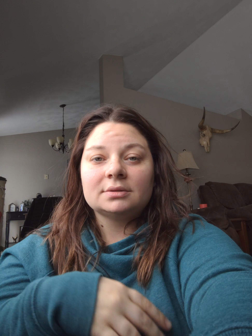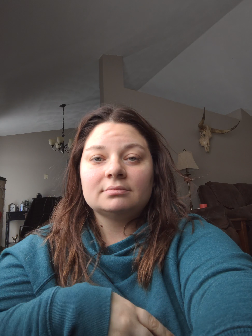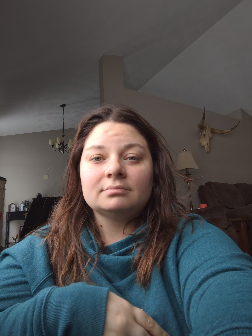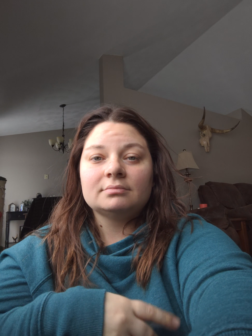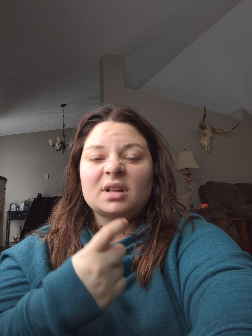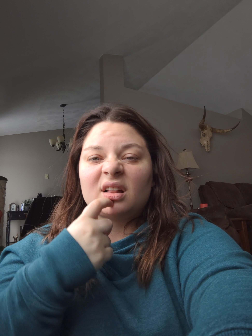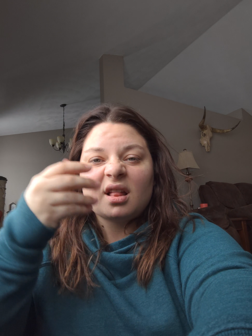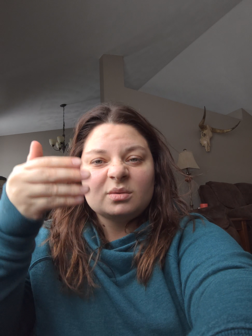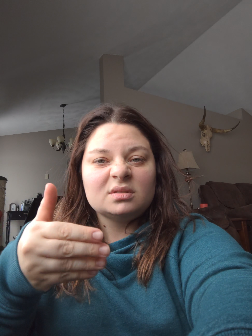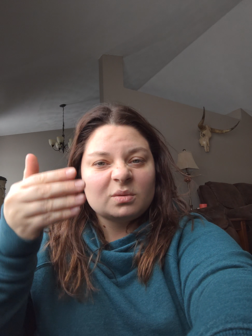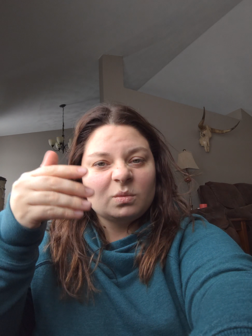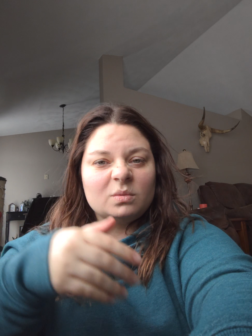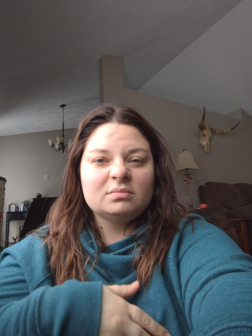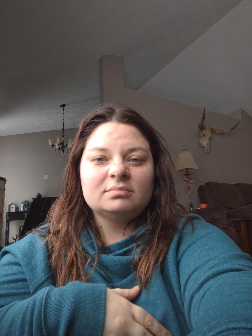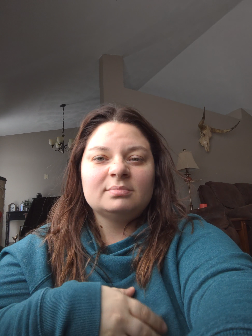window